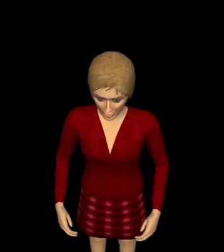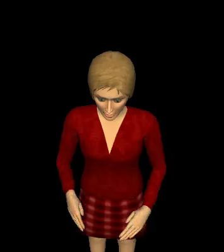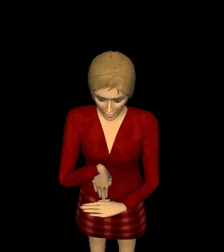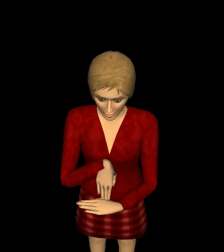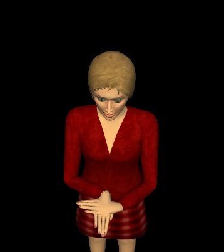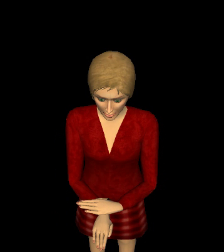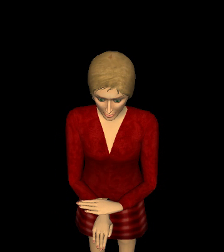قبو